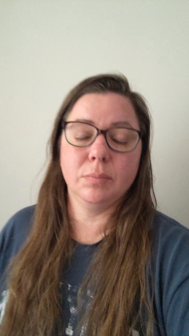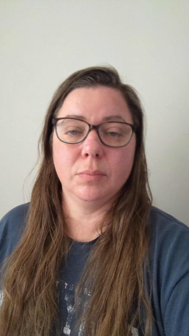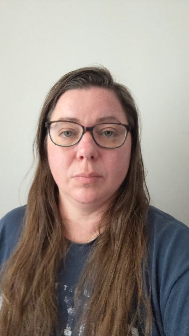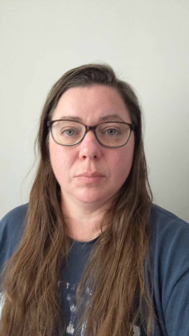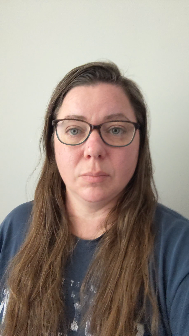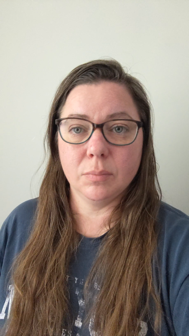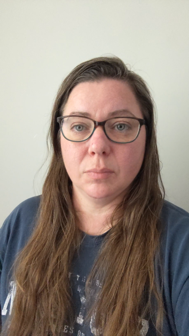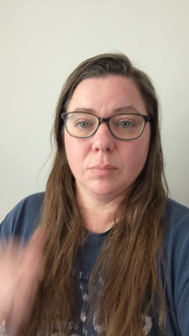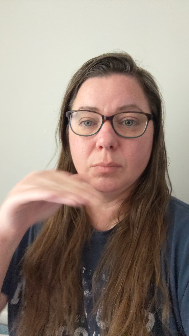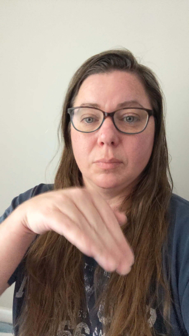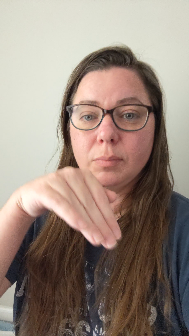night night